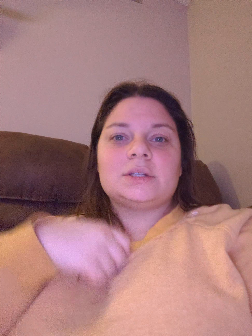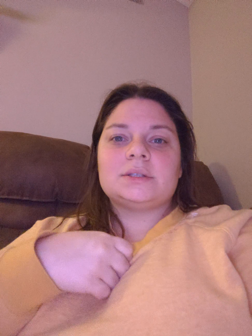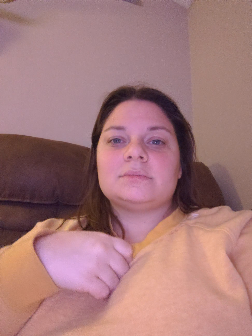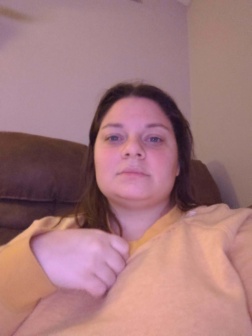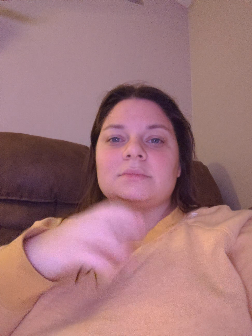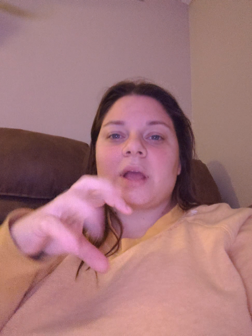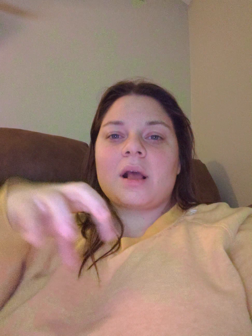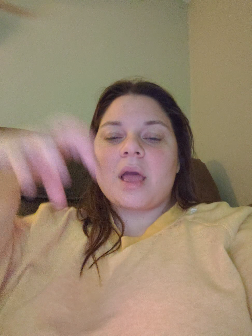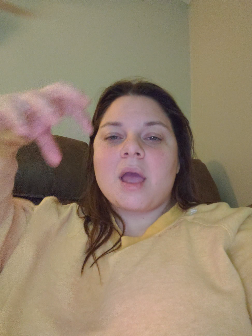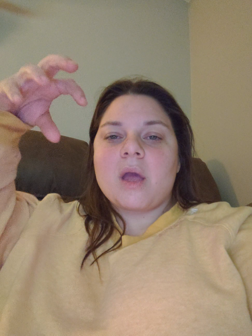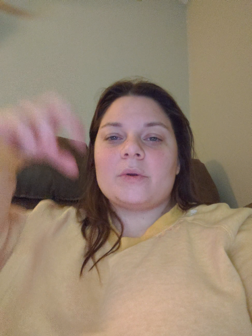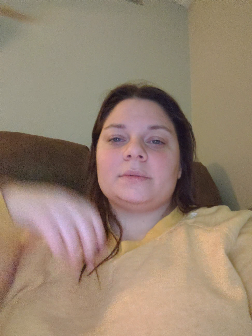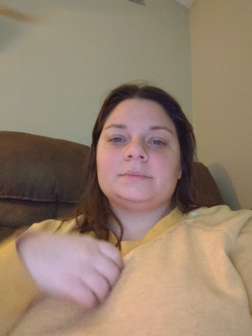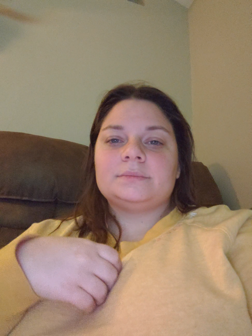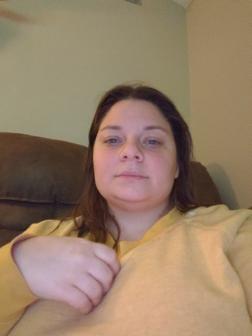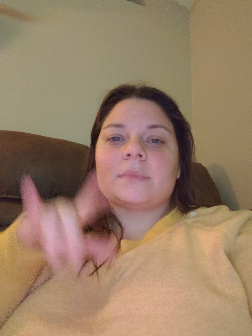cloud